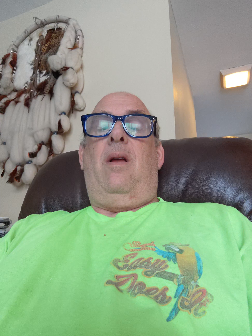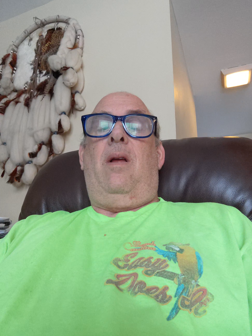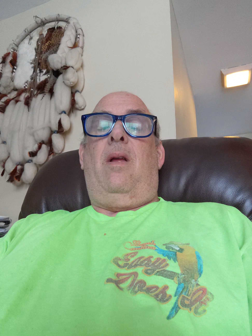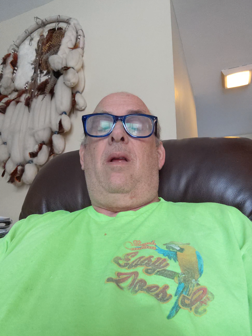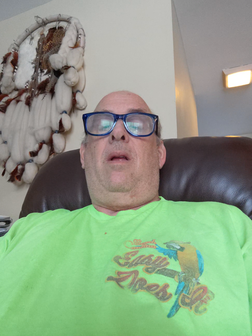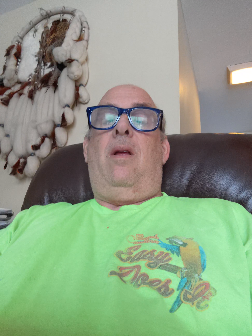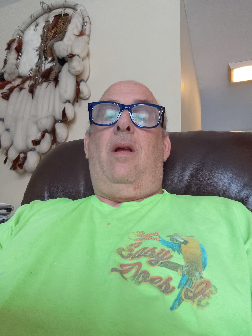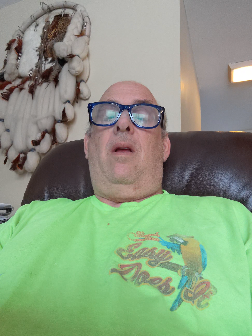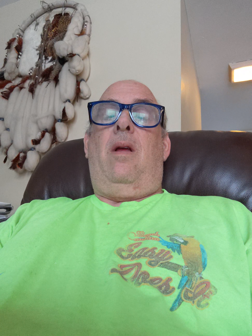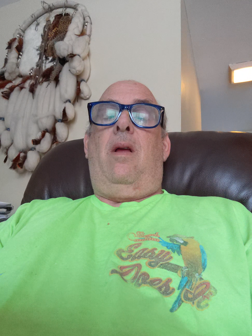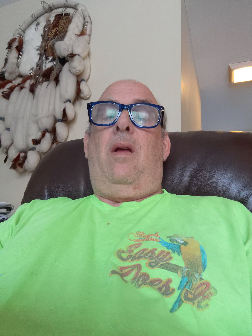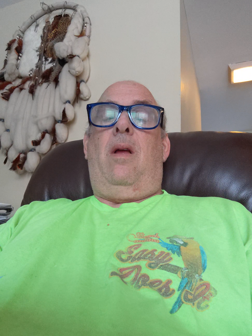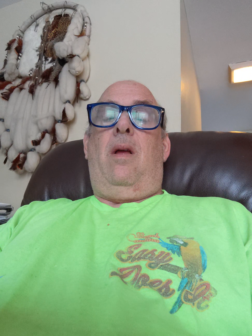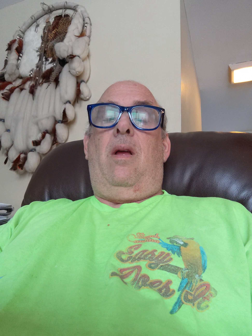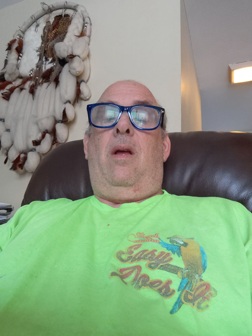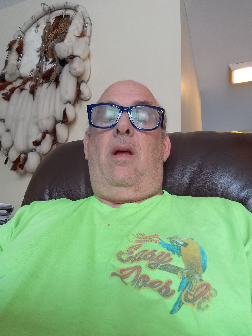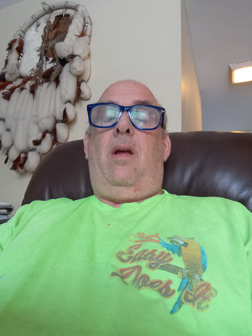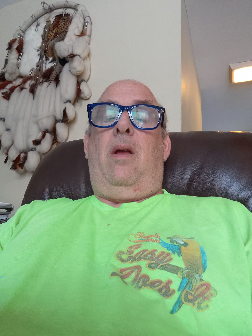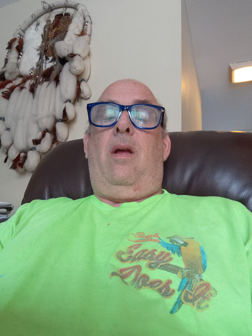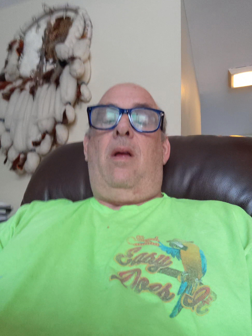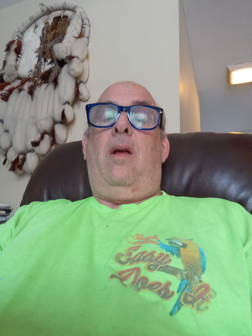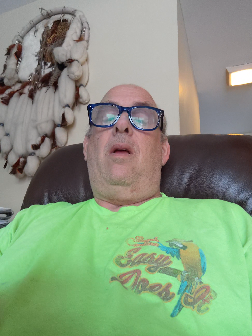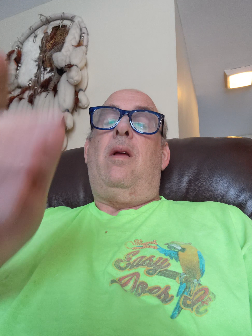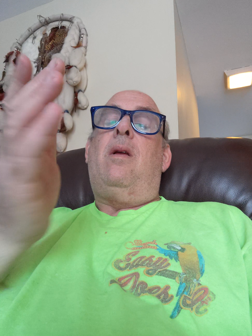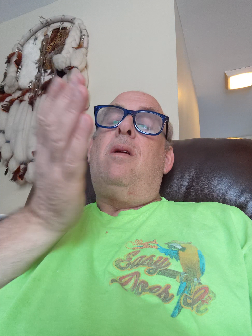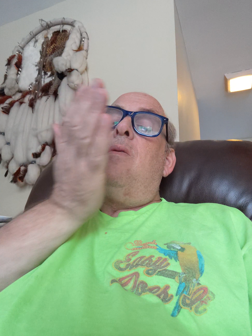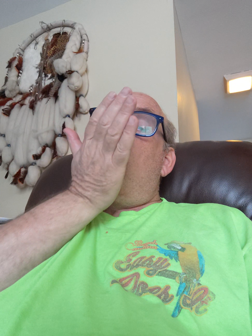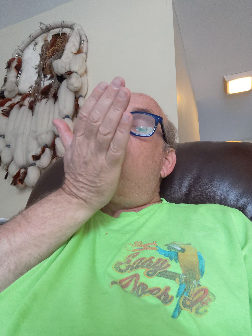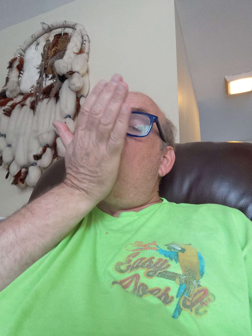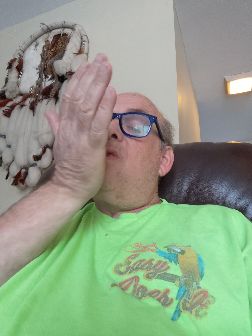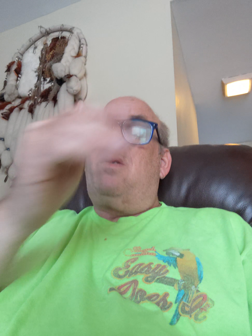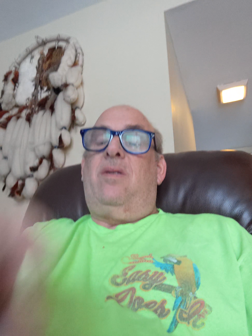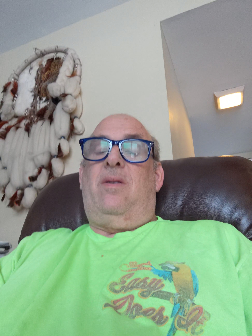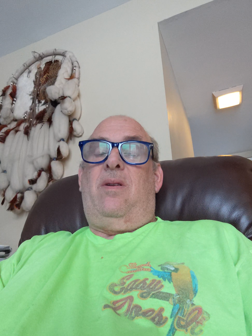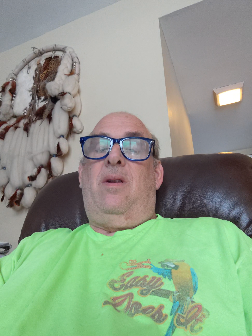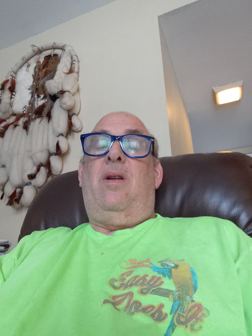grass